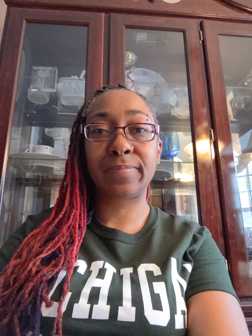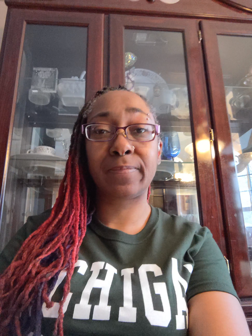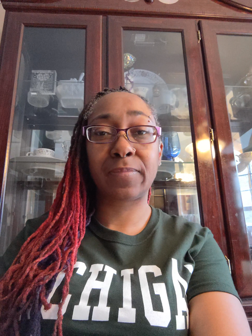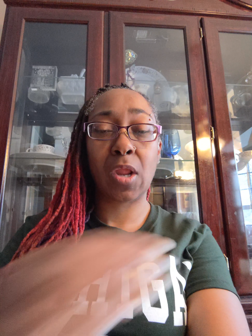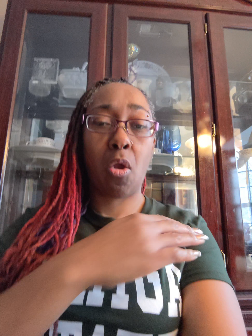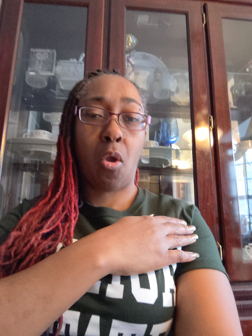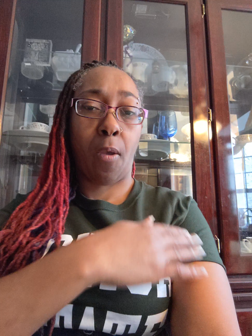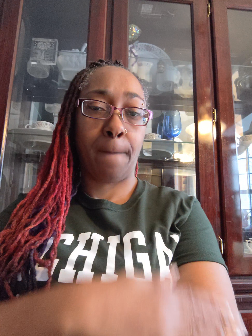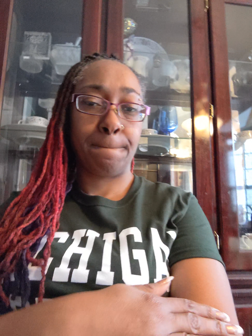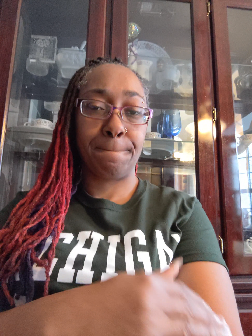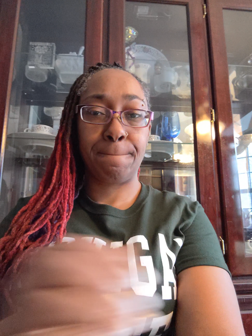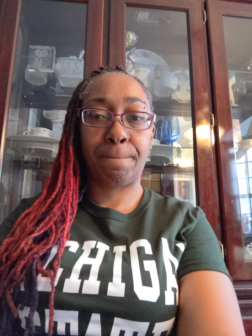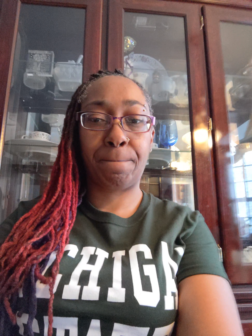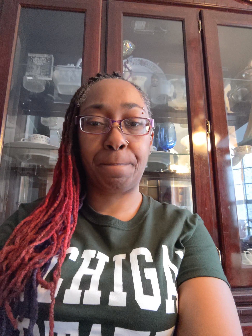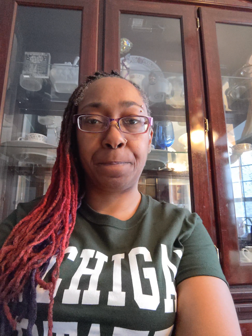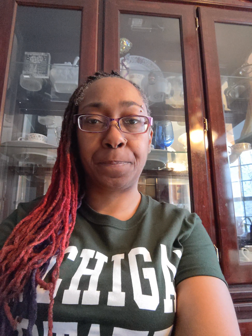arm